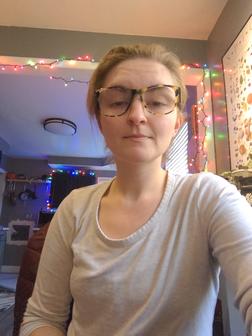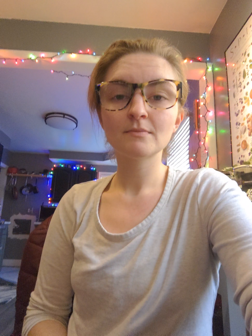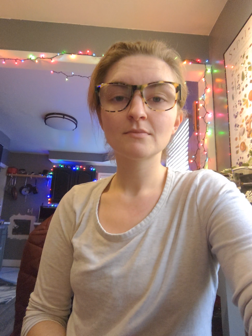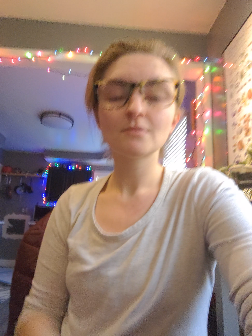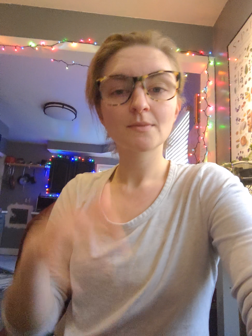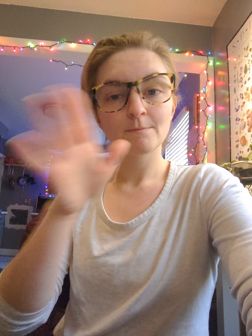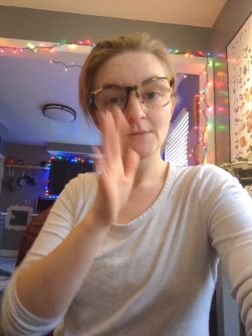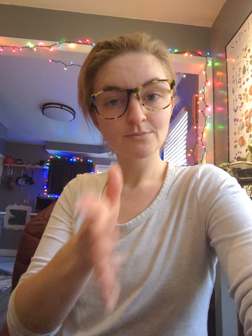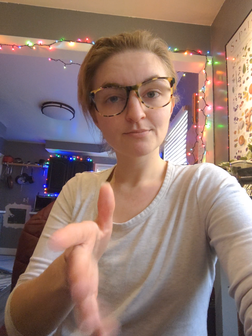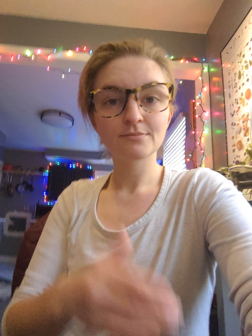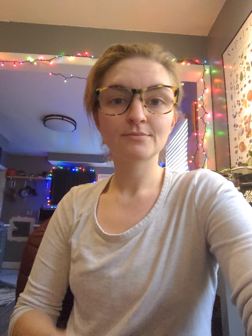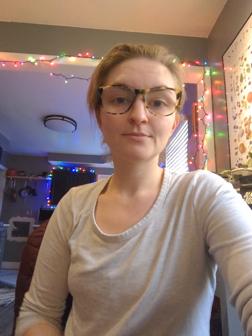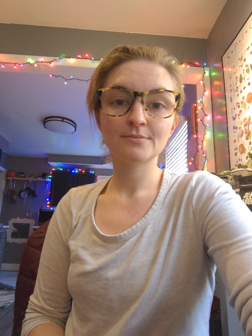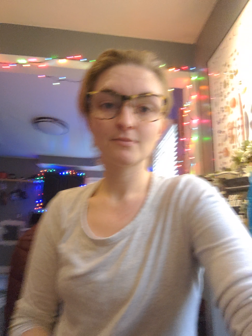grandma